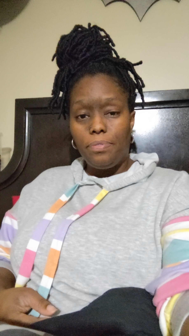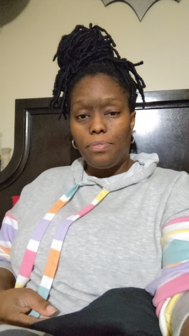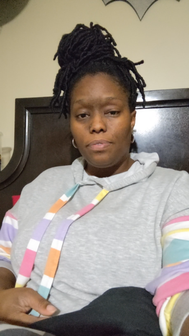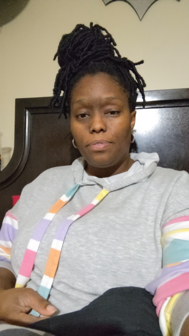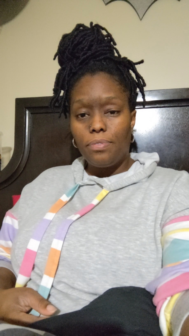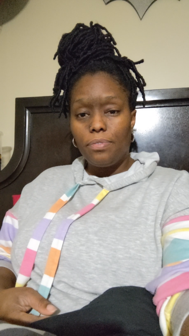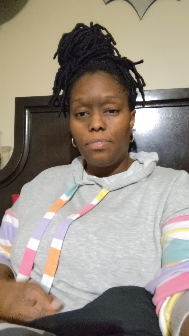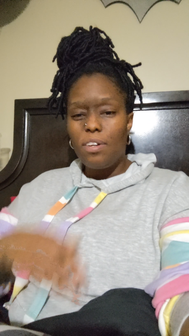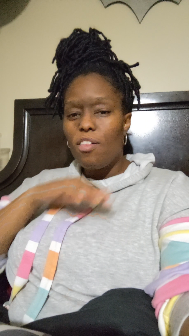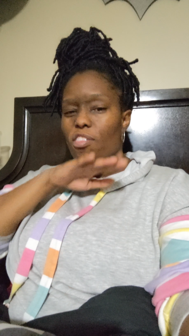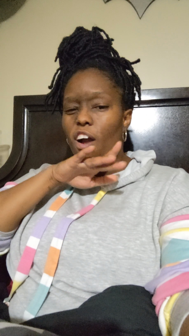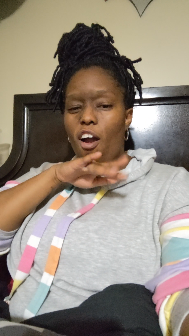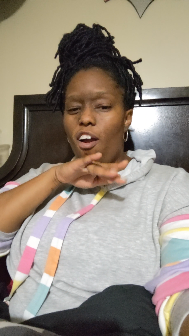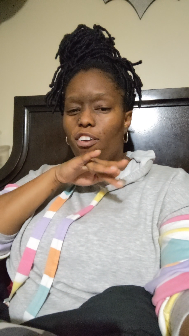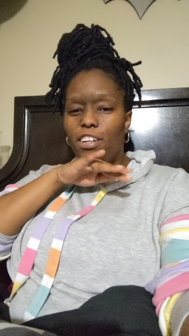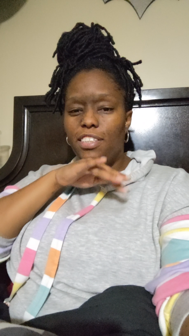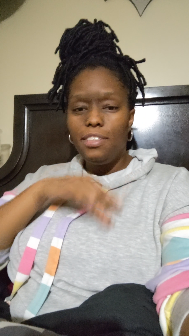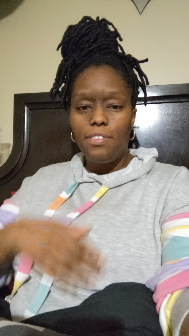naughty